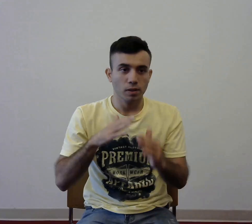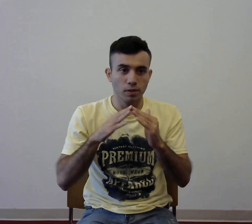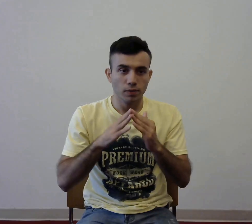ev